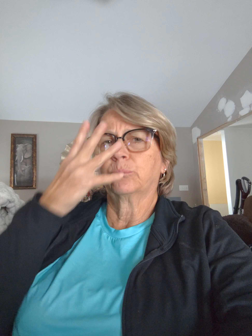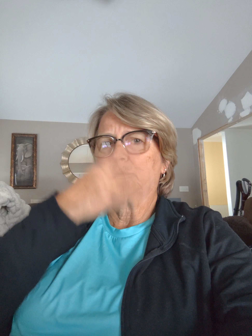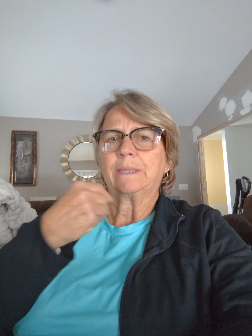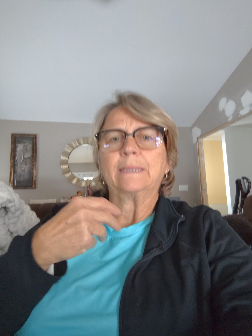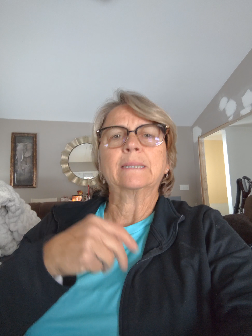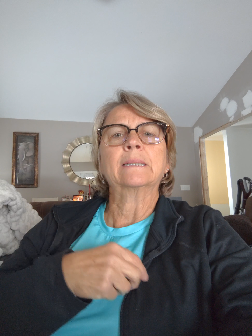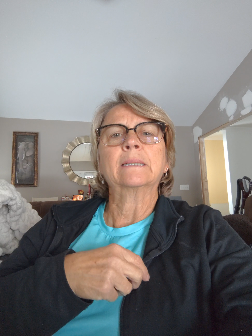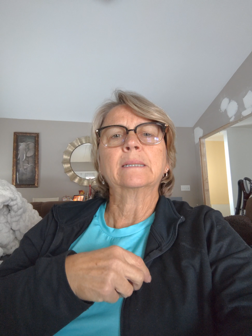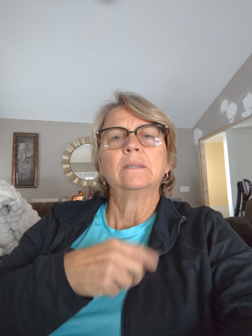pretty